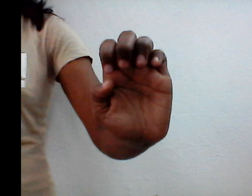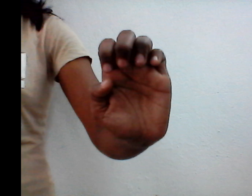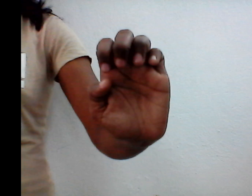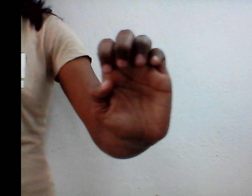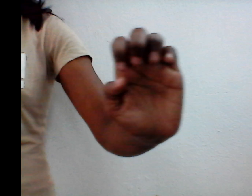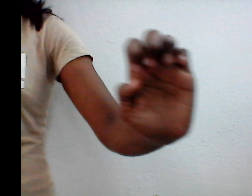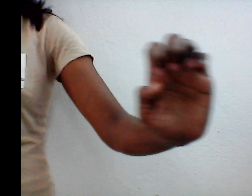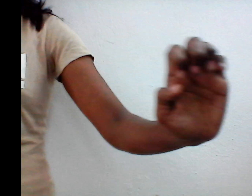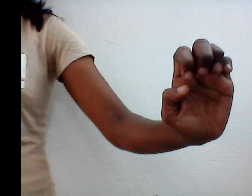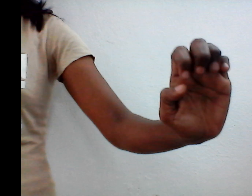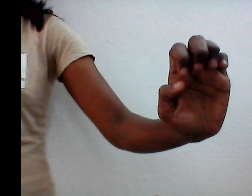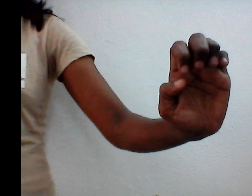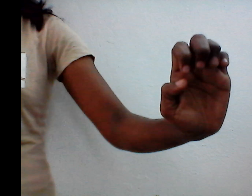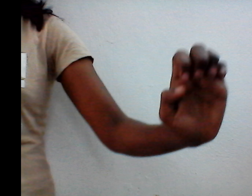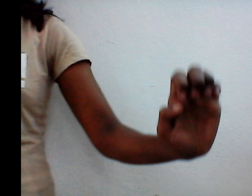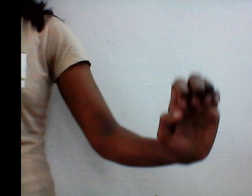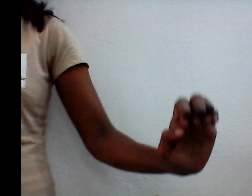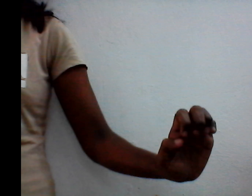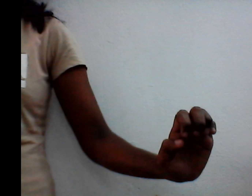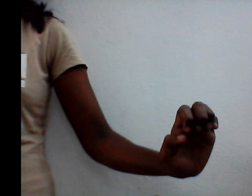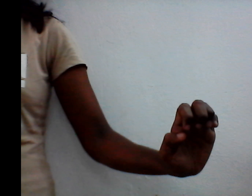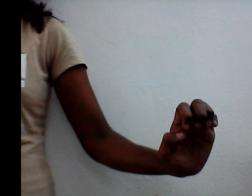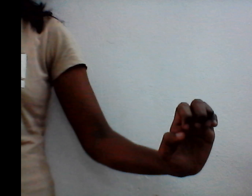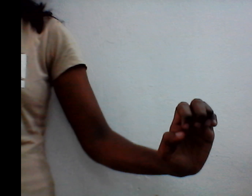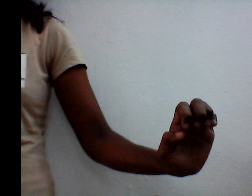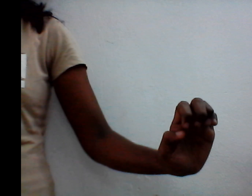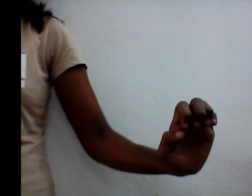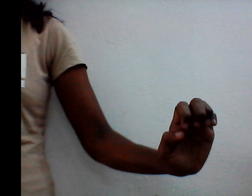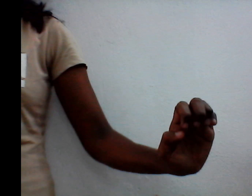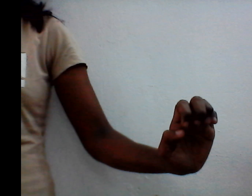ഈ